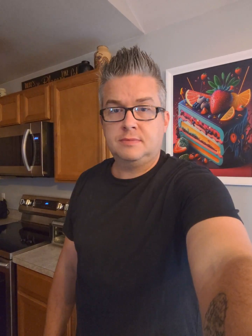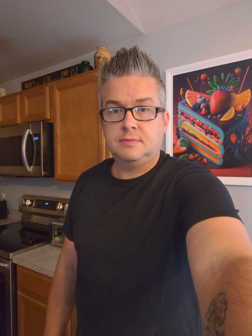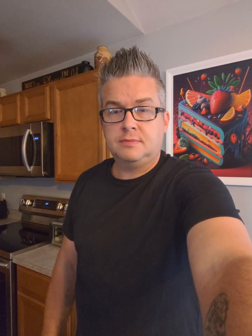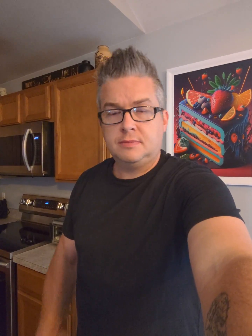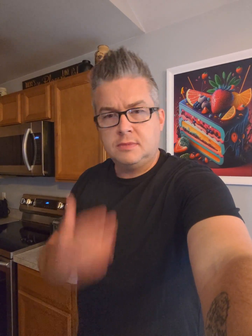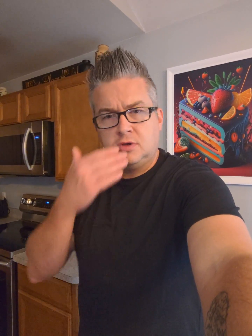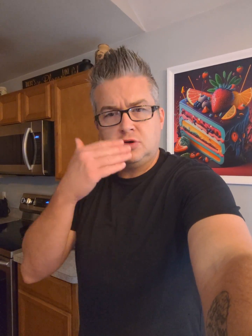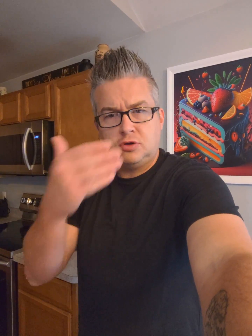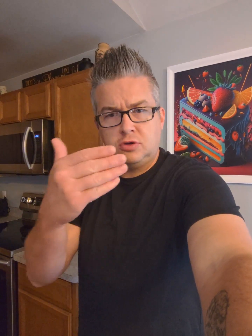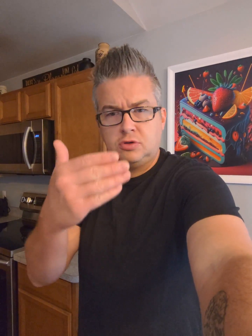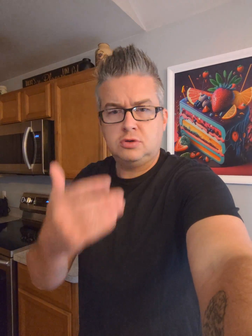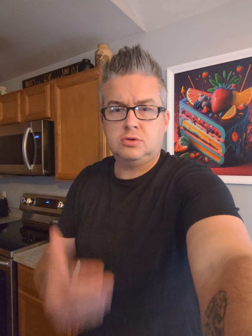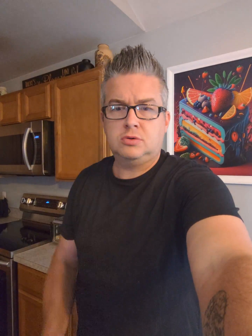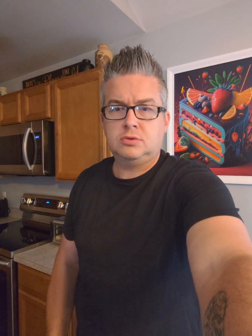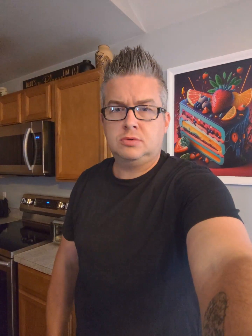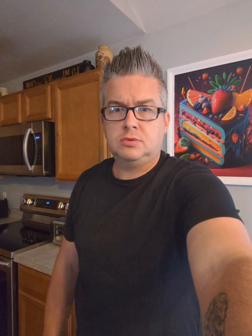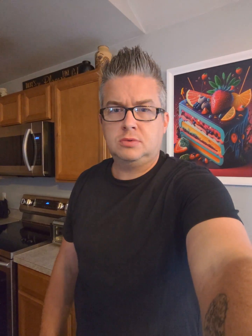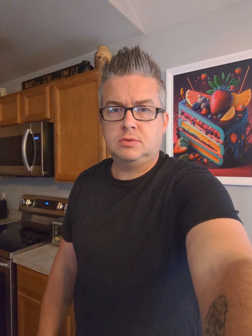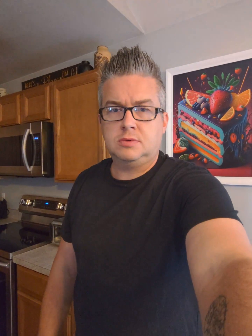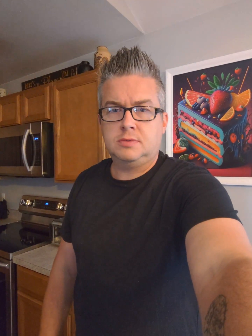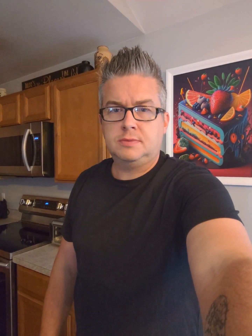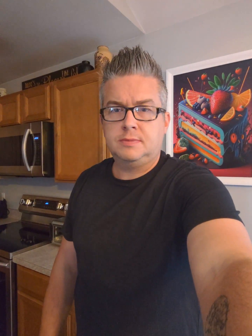good